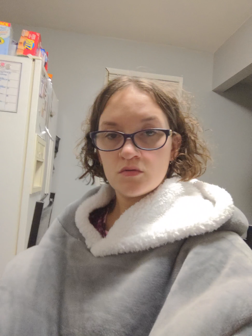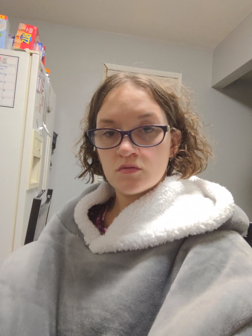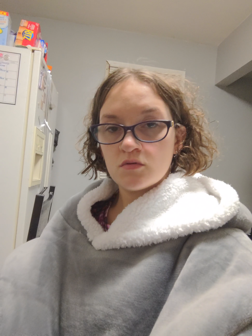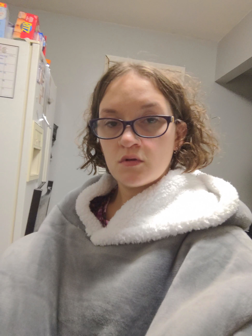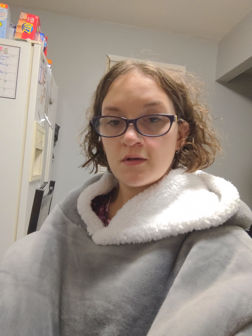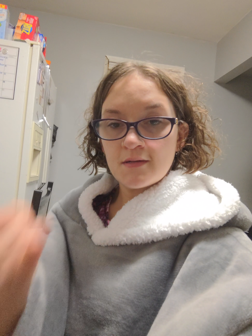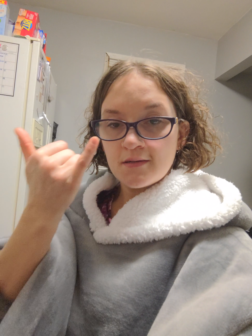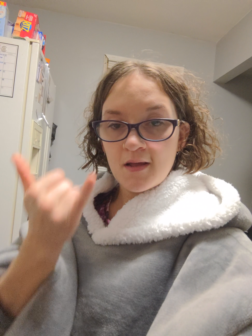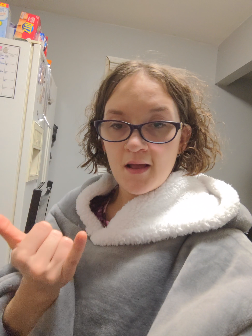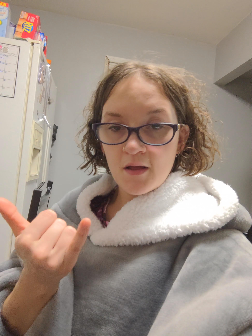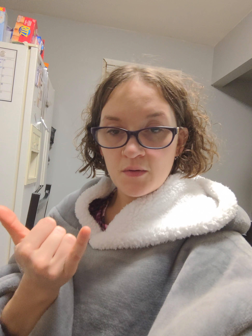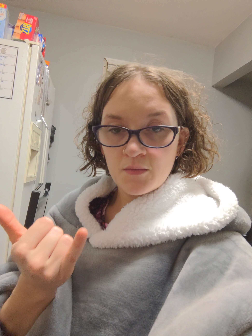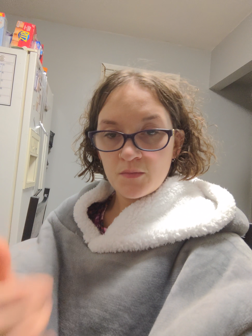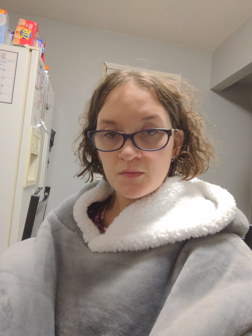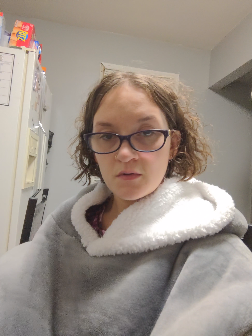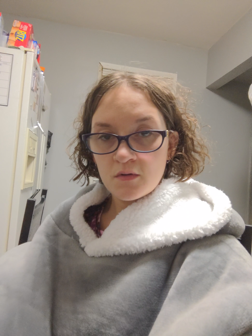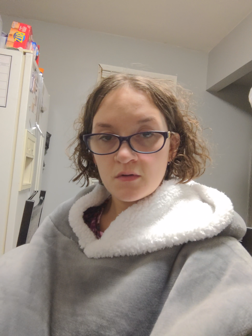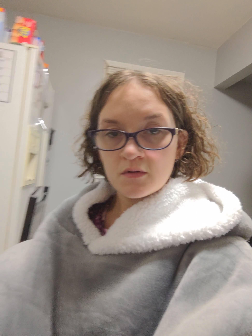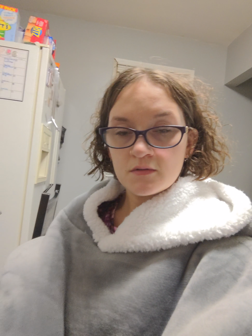now